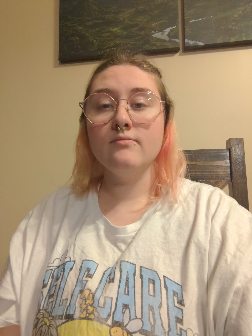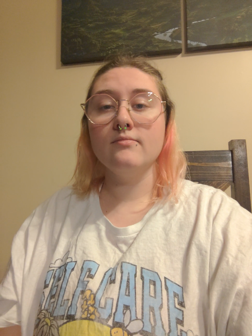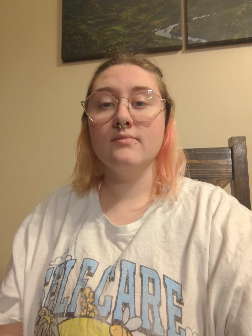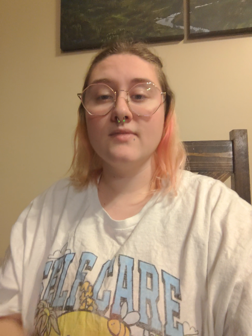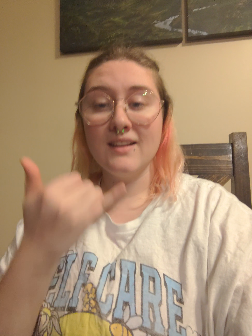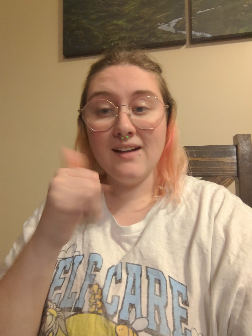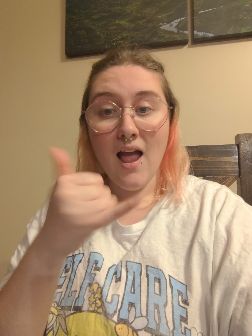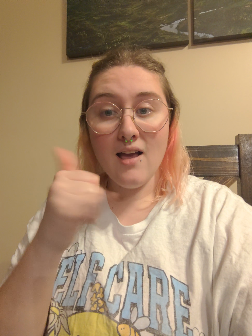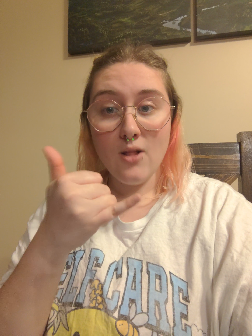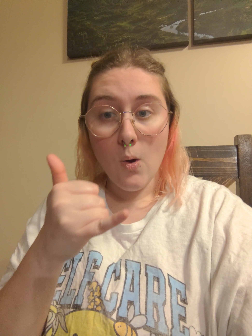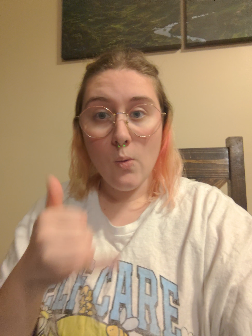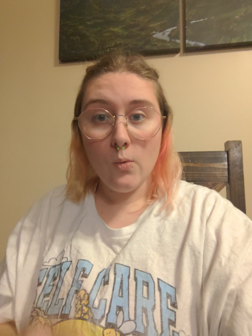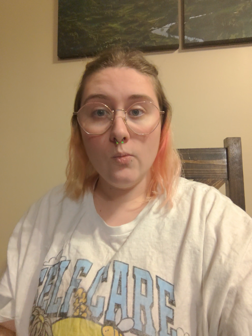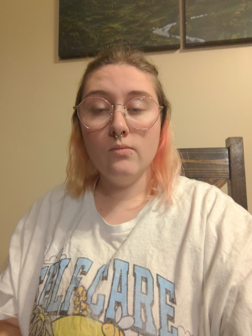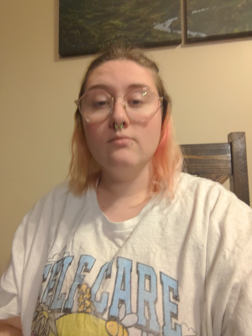yellow